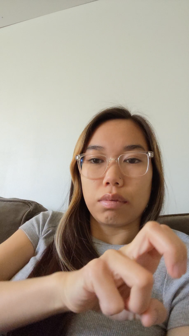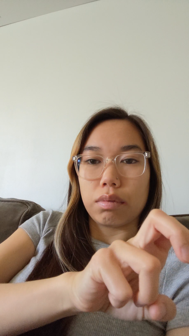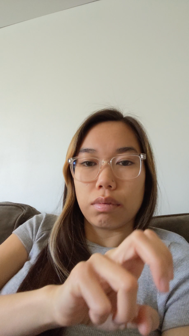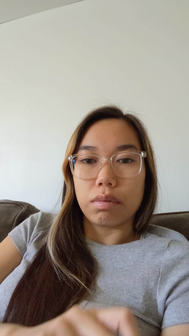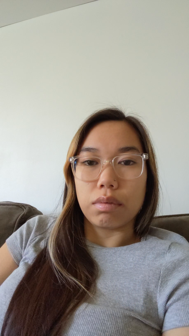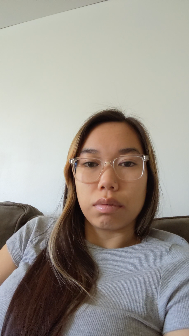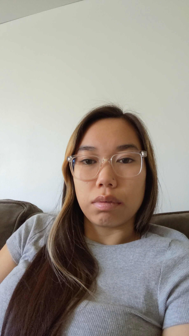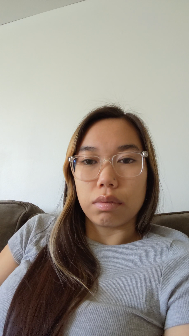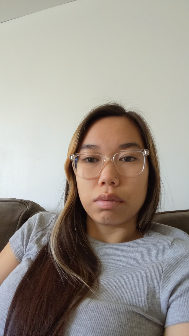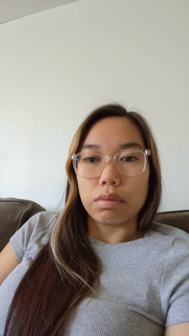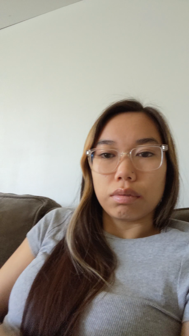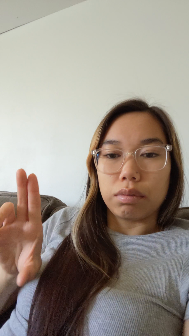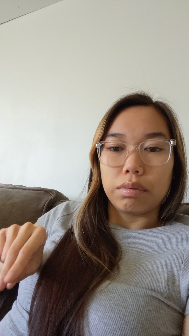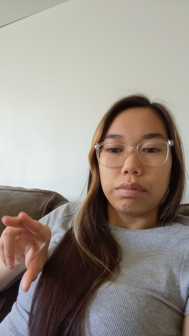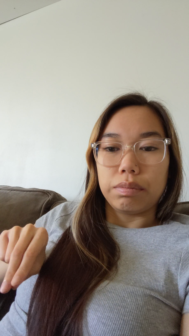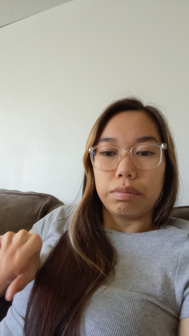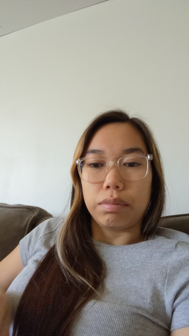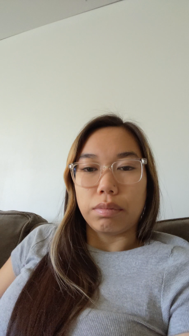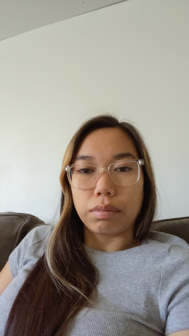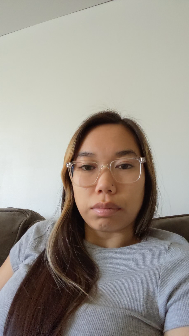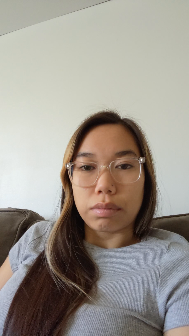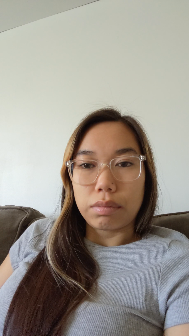diaper